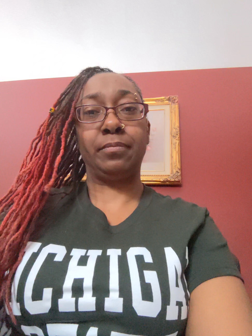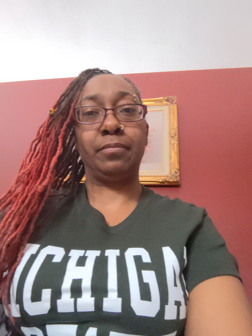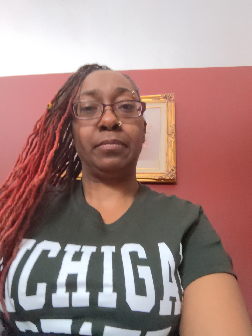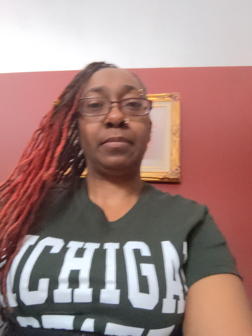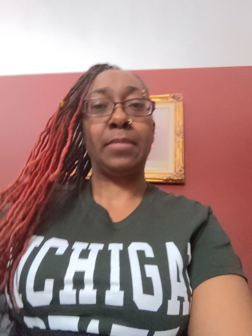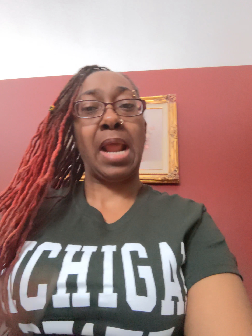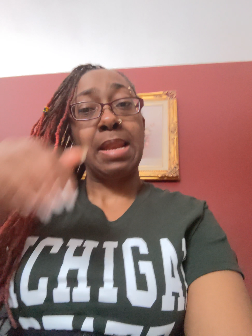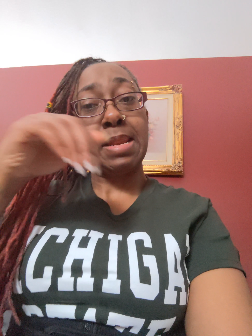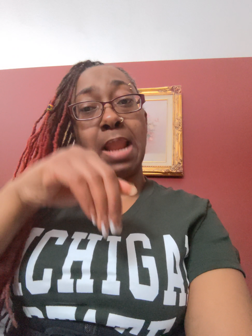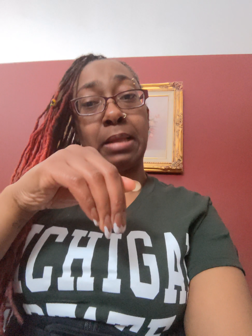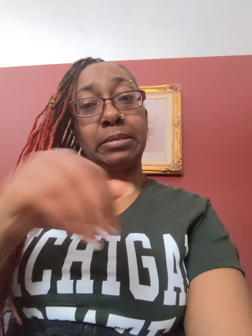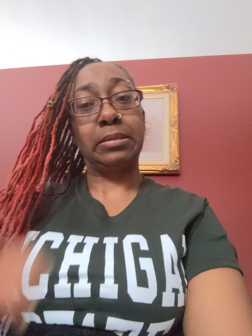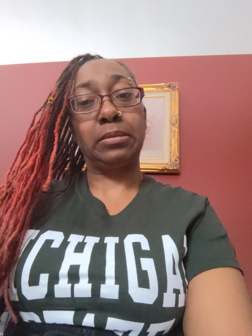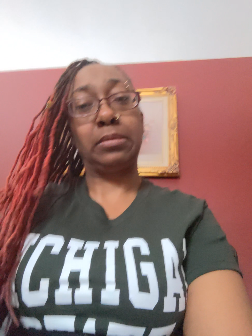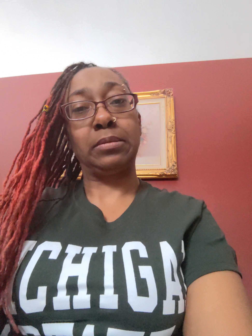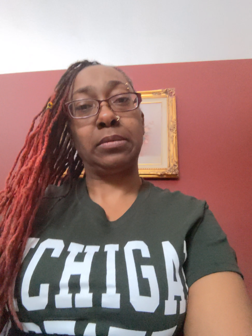night